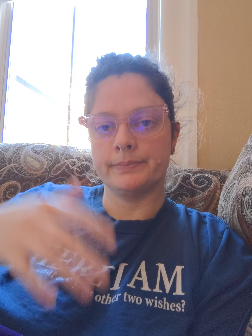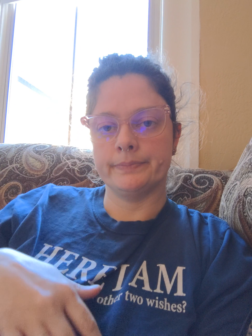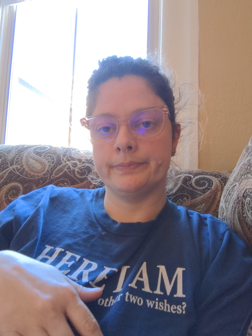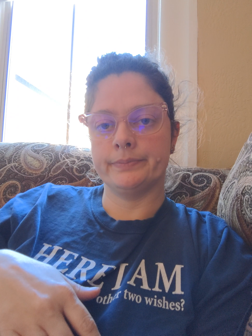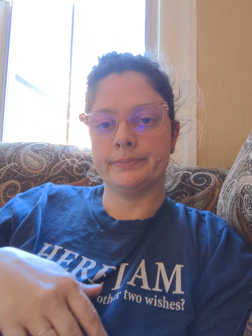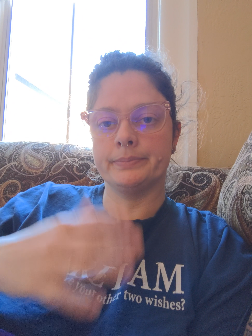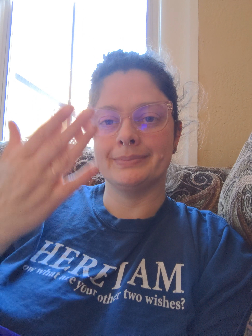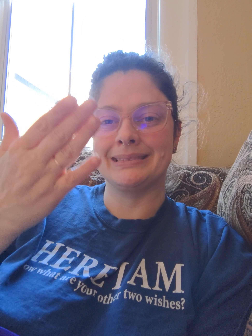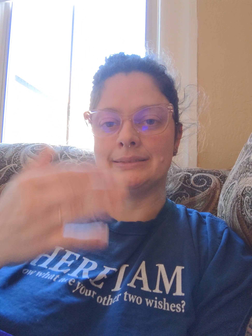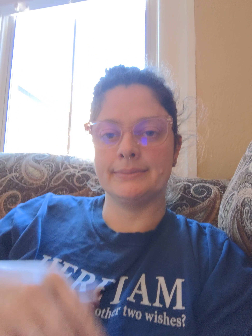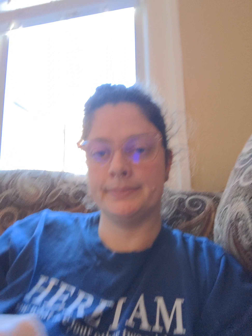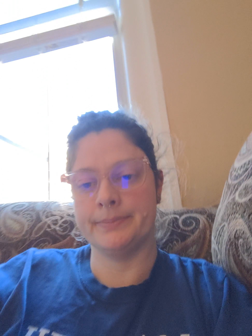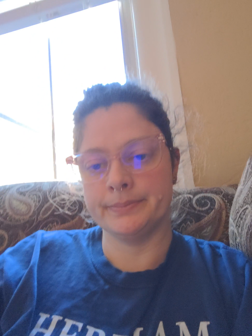mitten